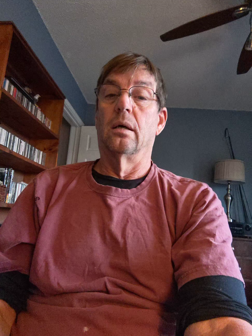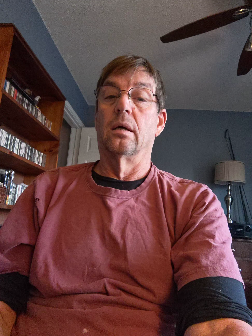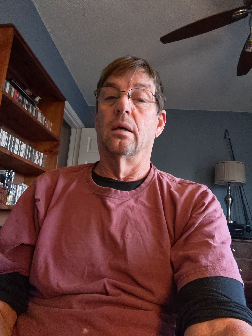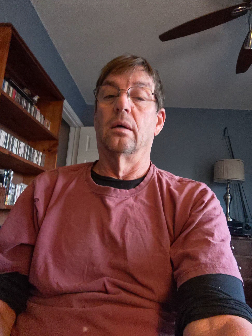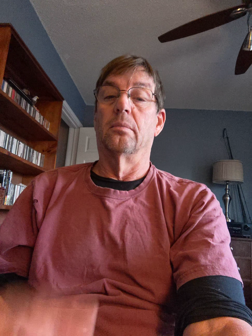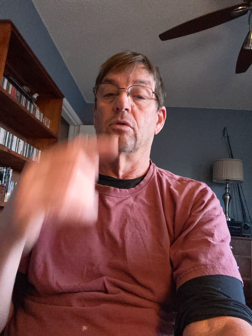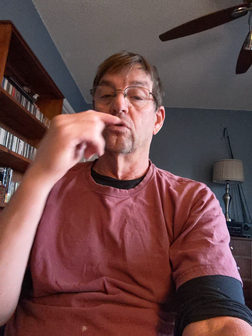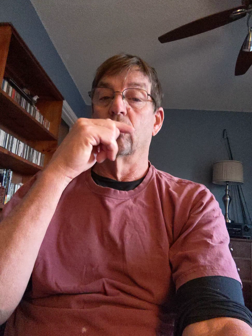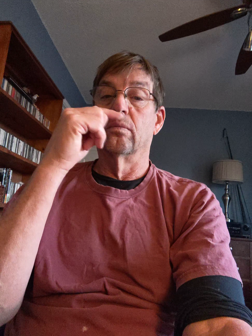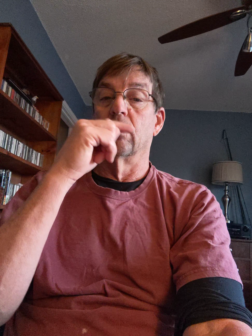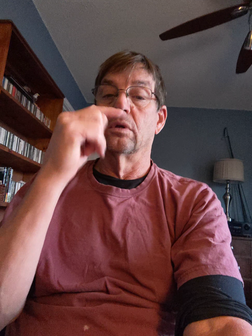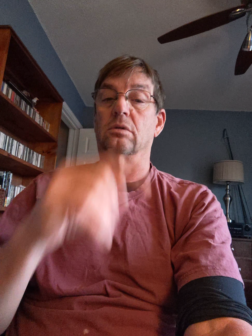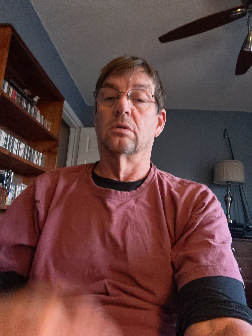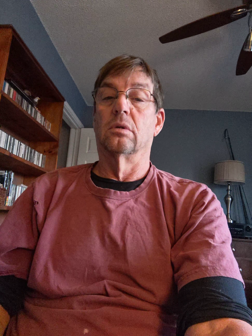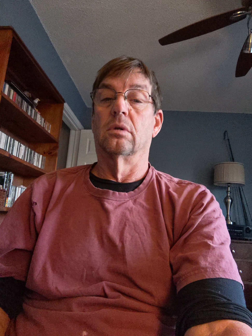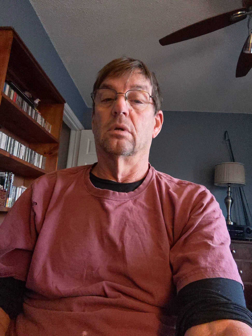toothbrush